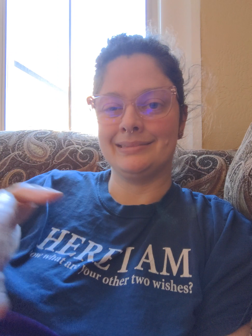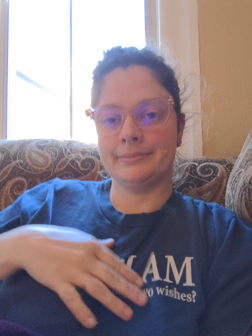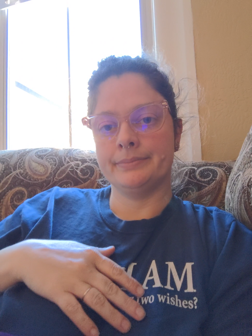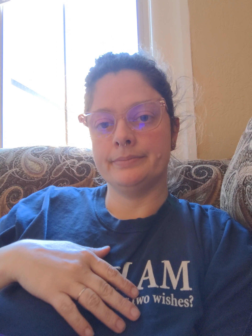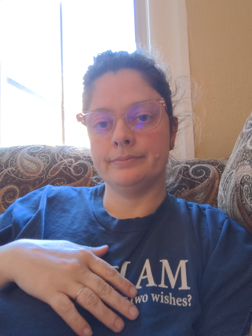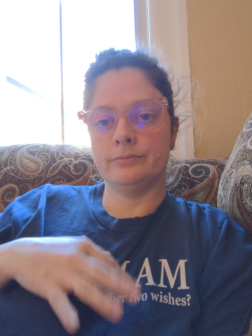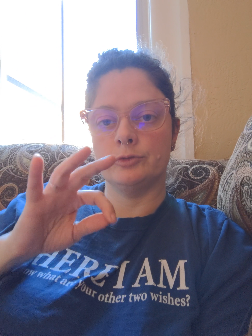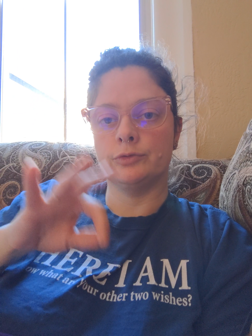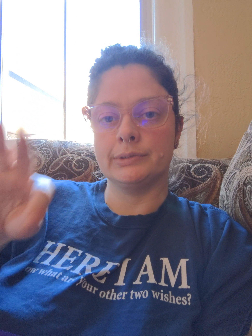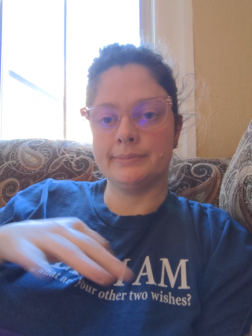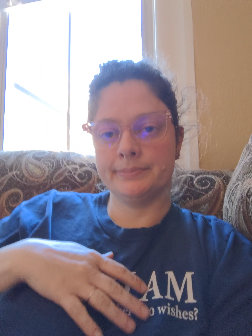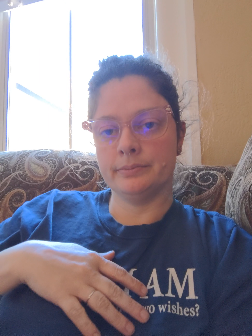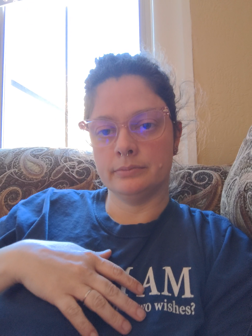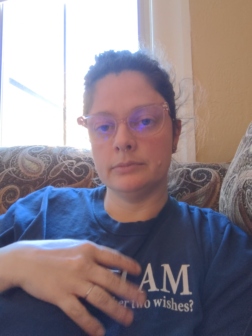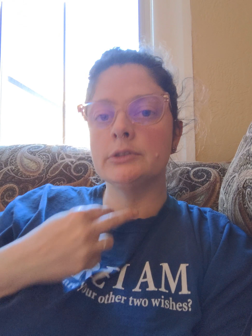french fries